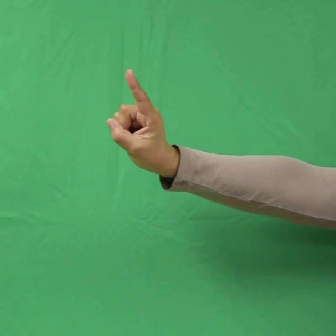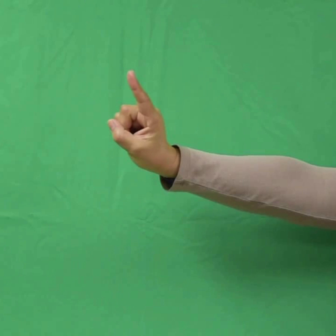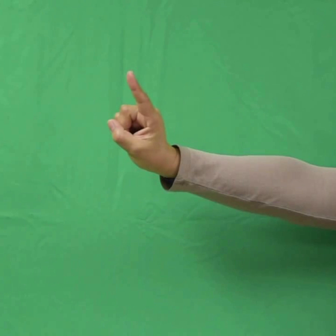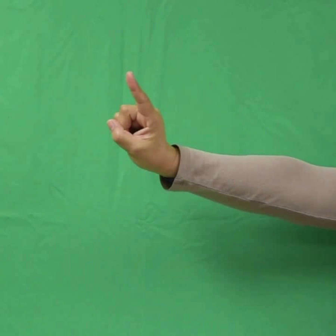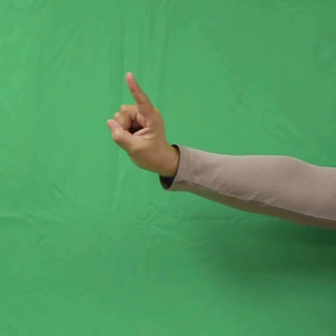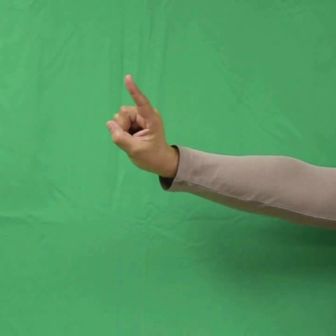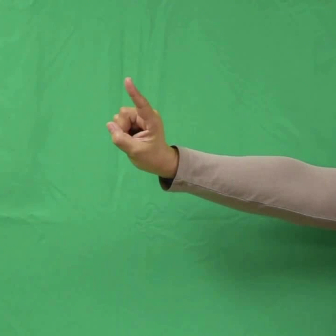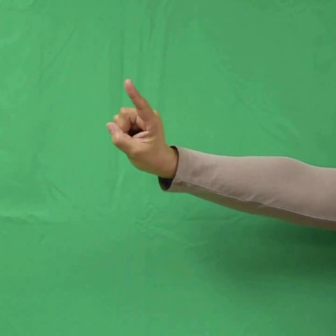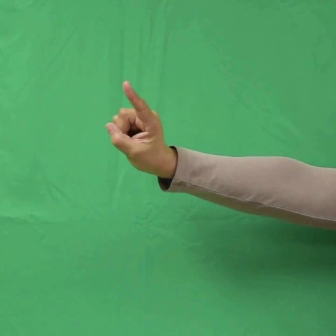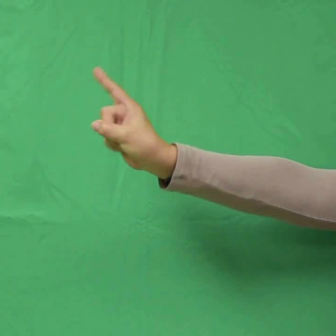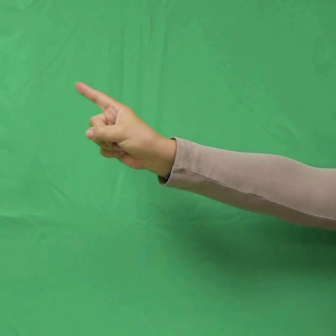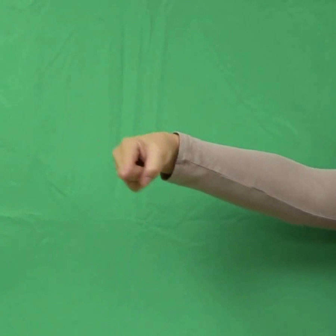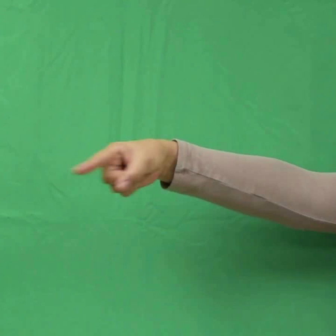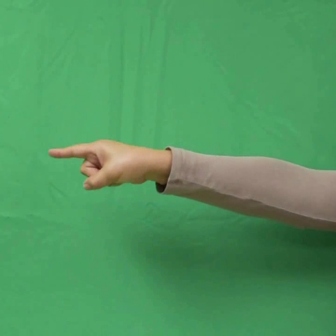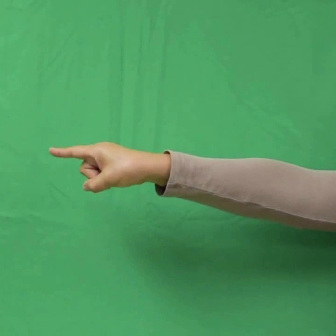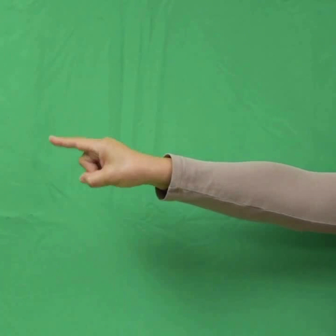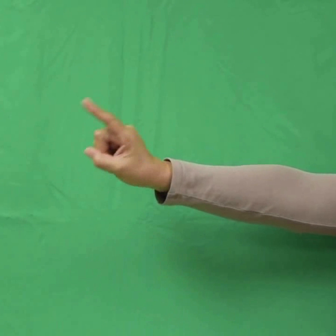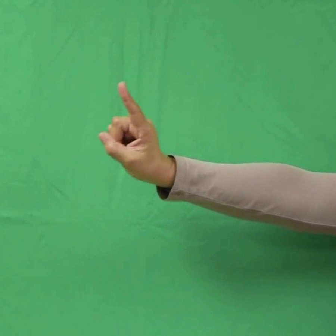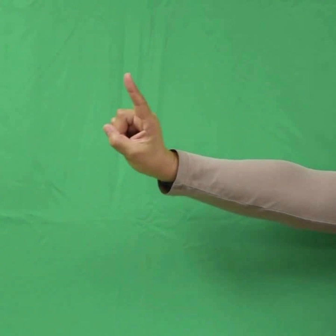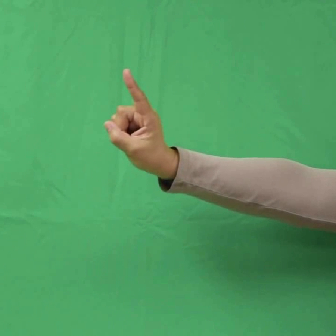Z